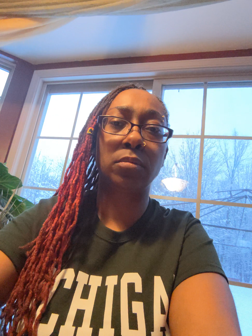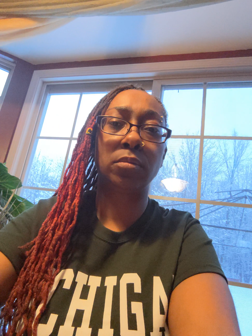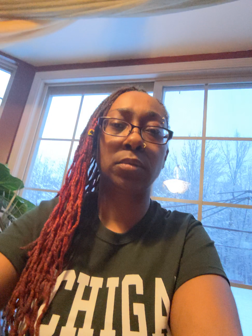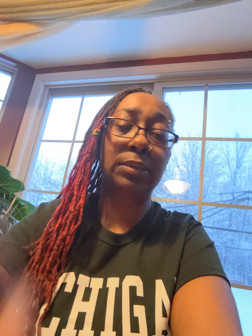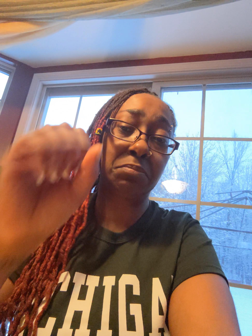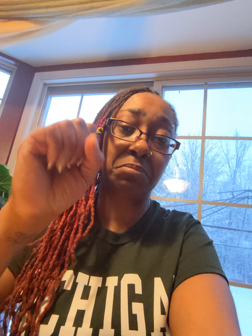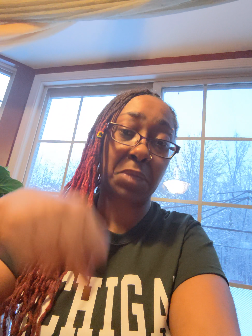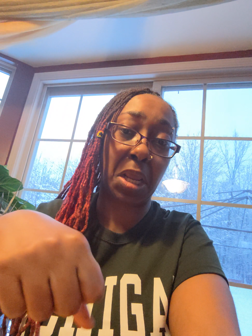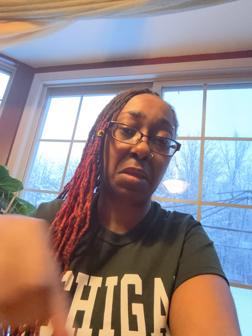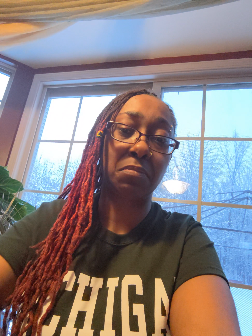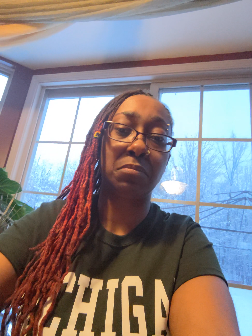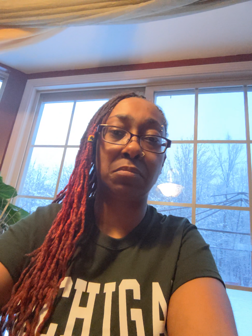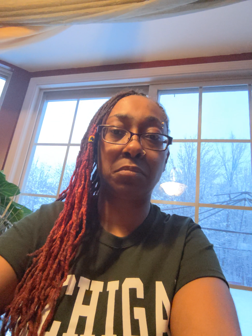can